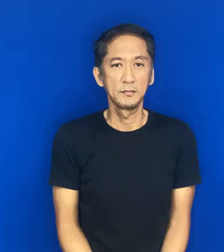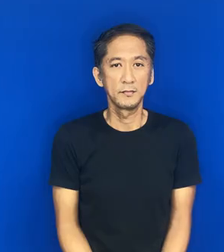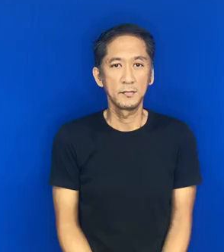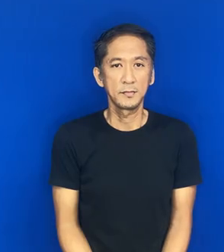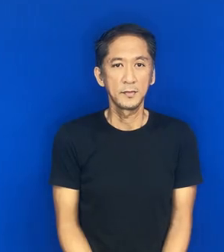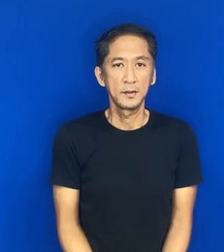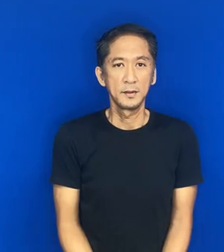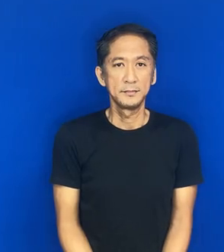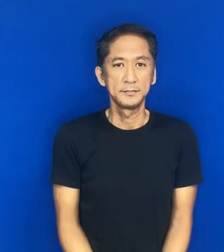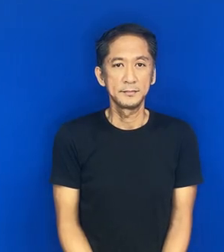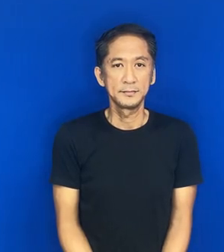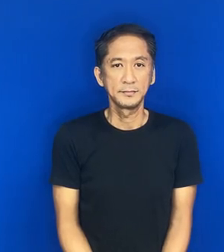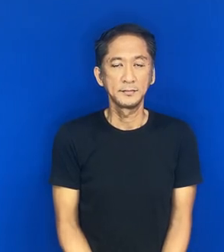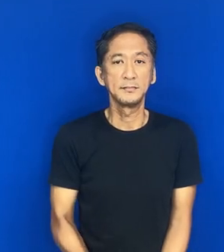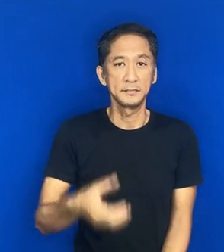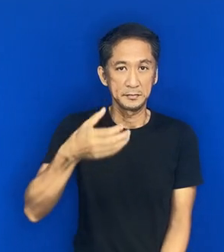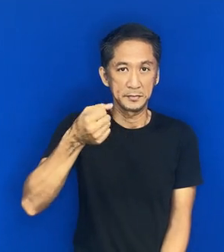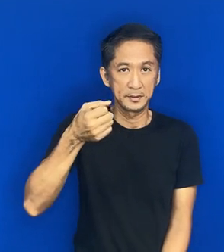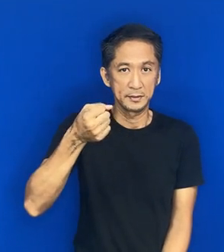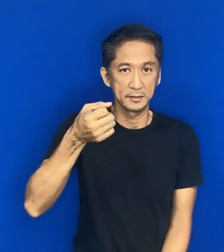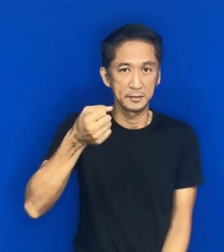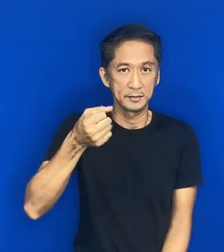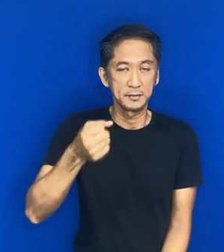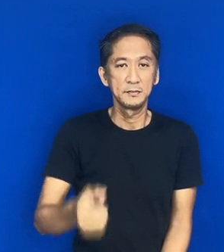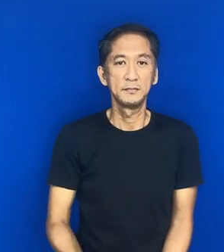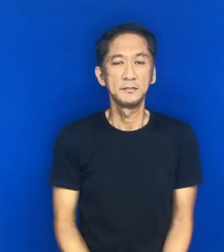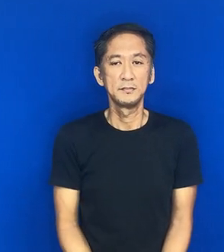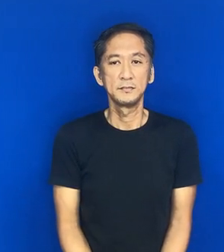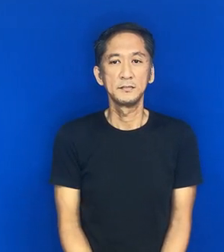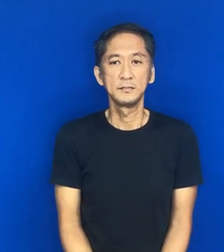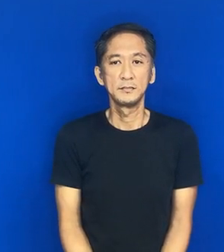milk